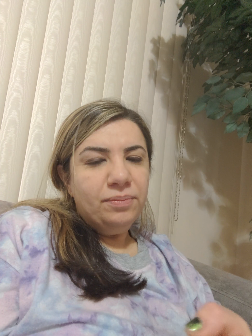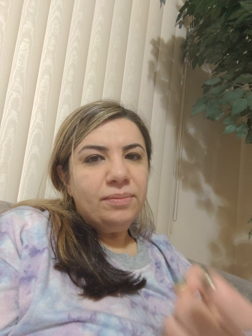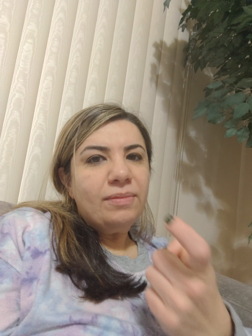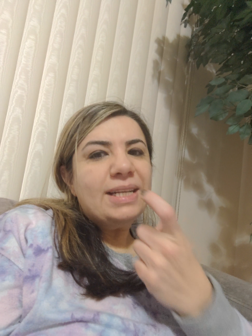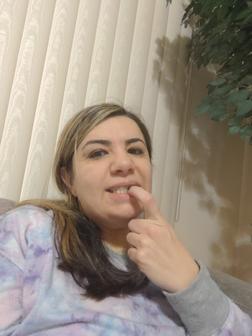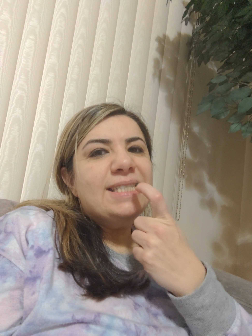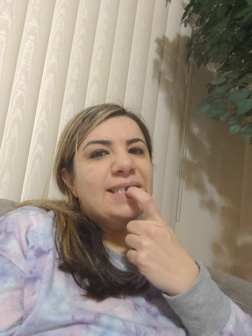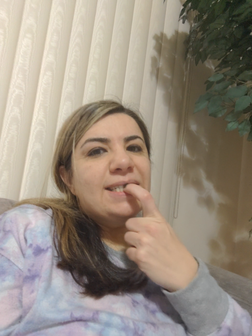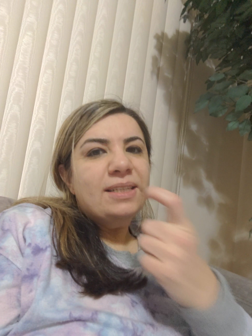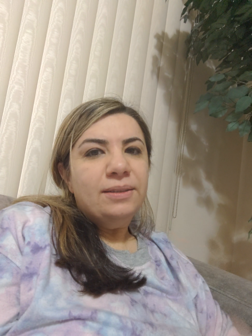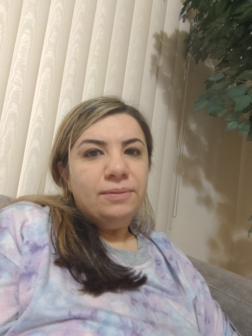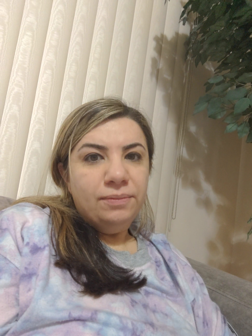window